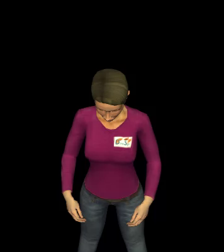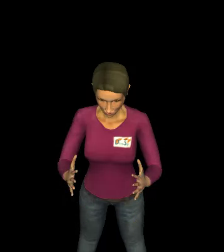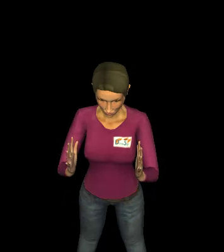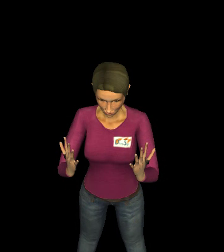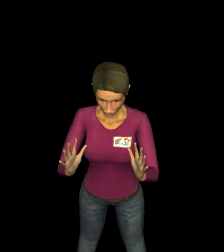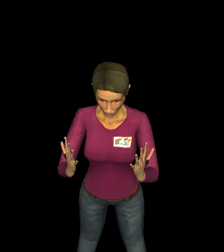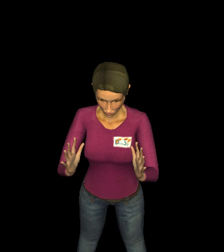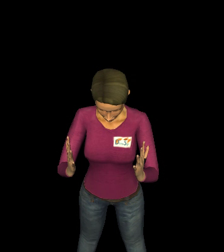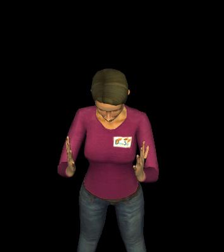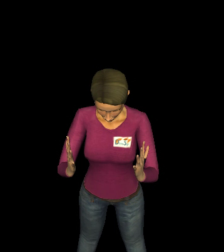أحسنت